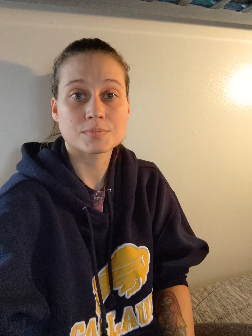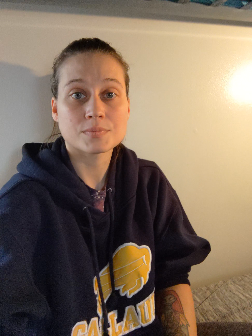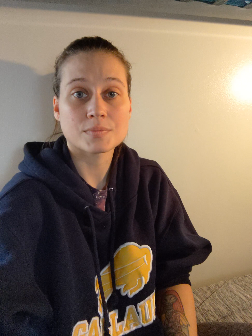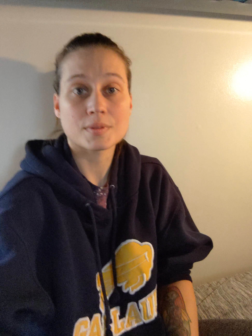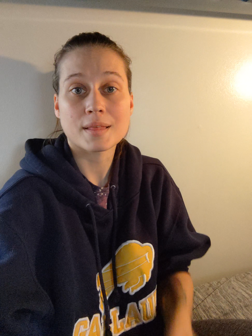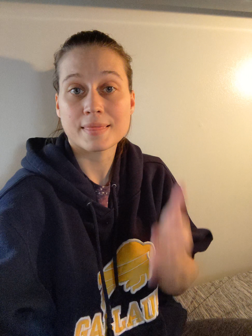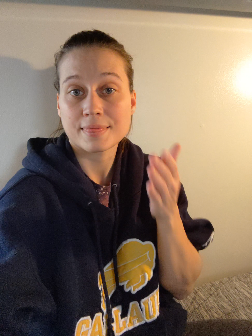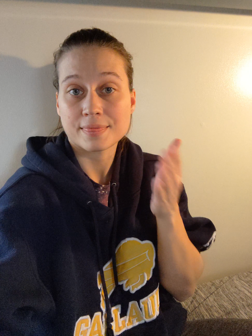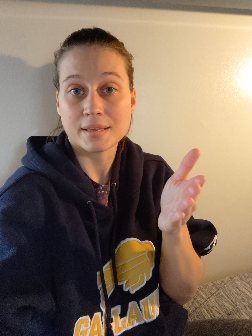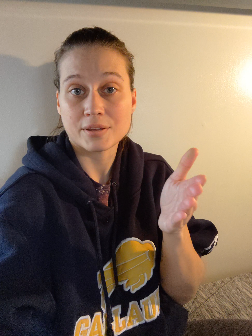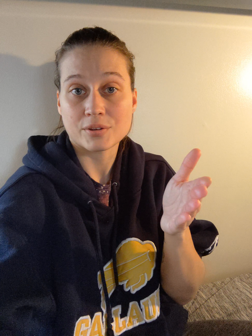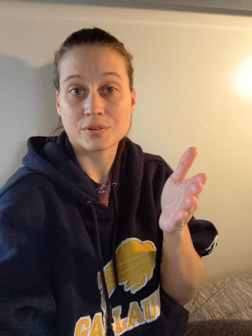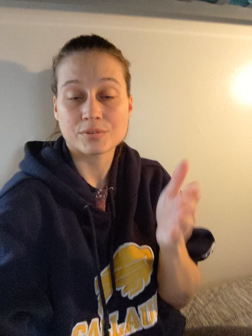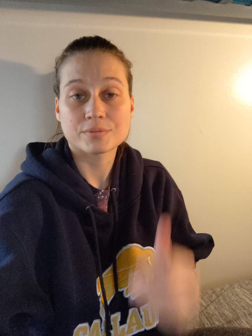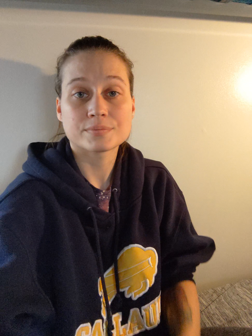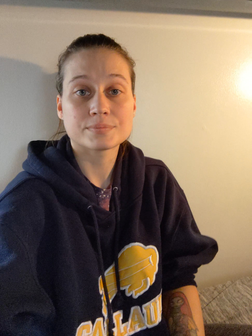there